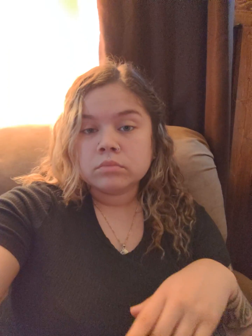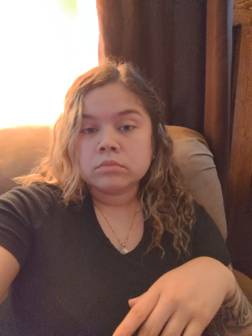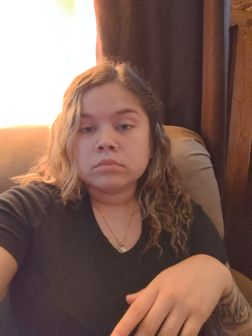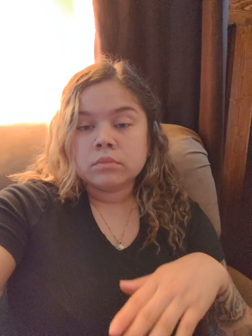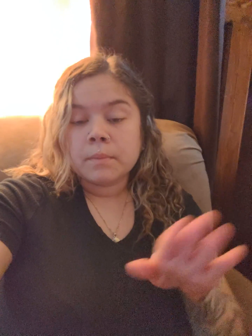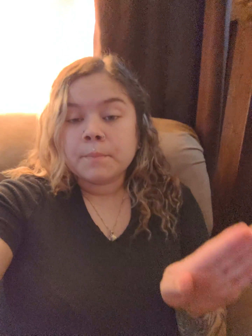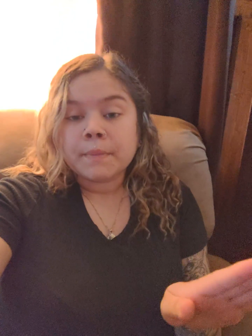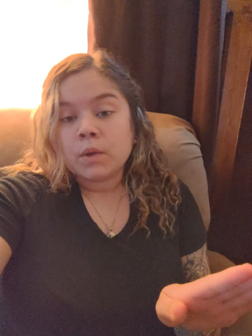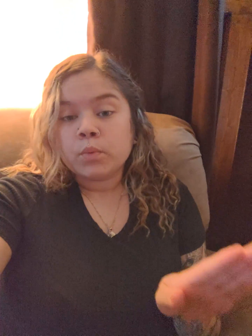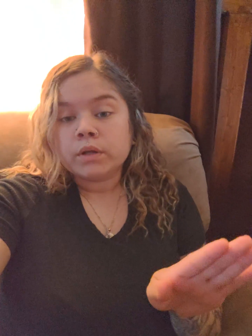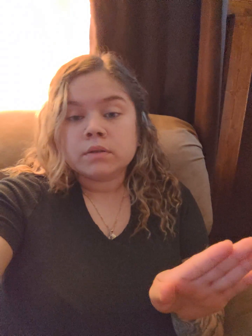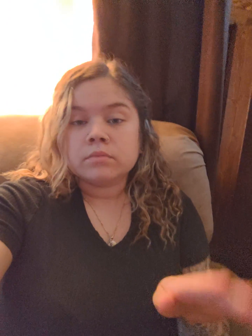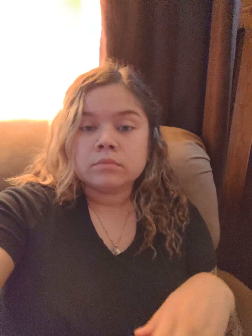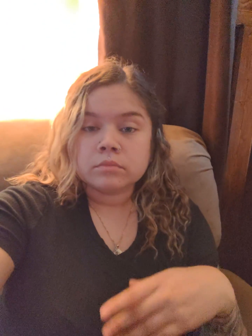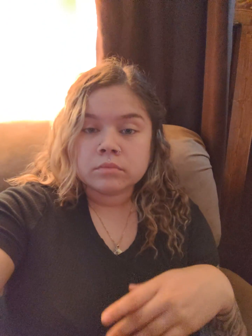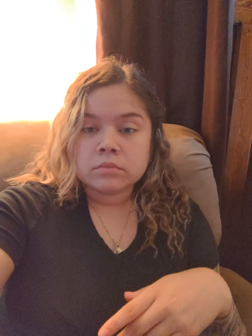penguin